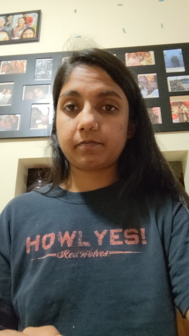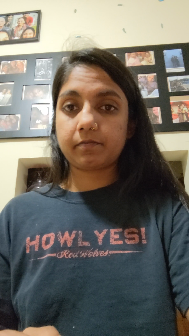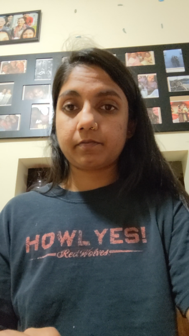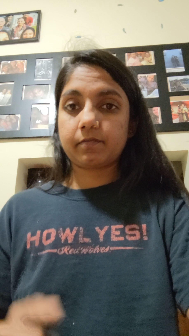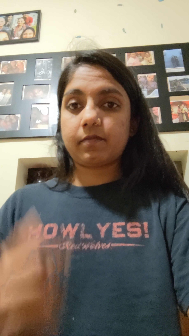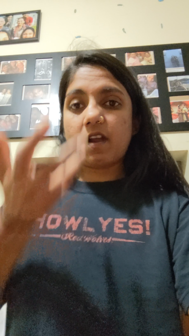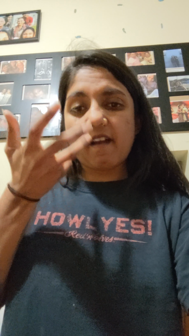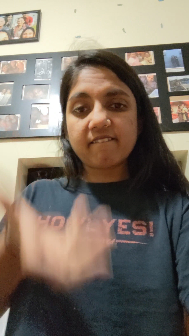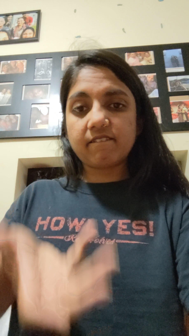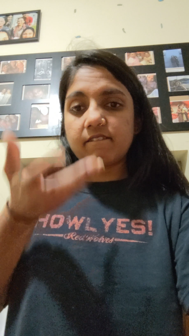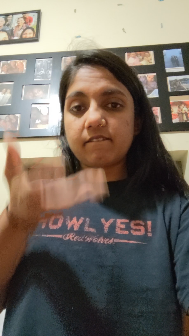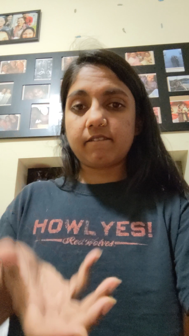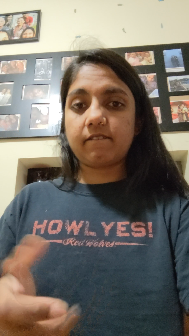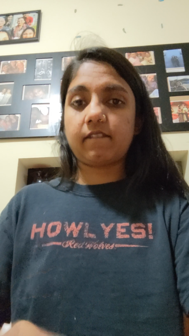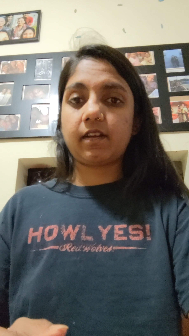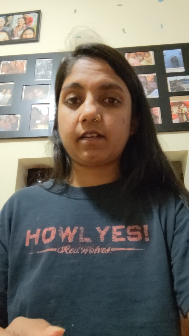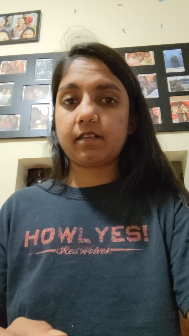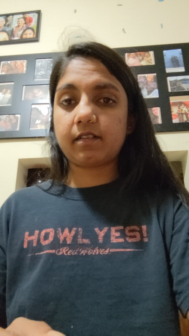heavy